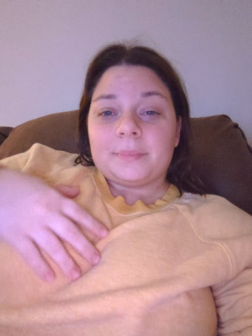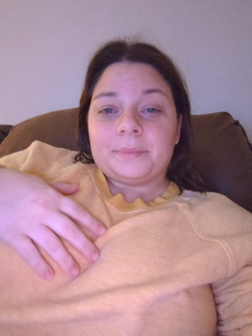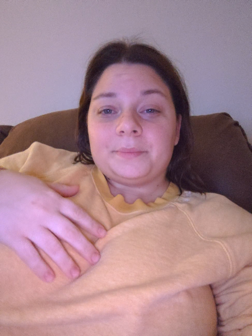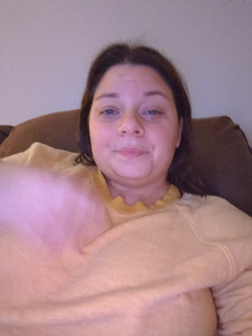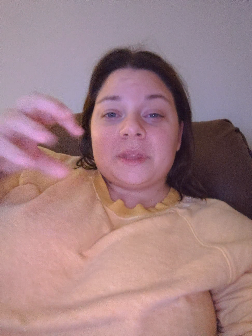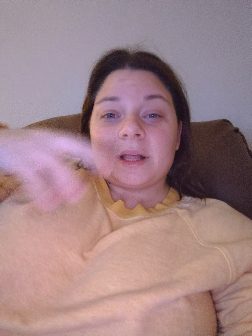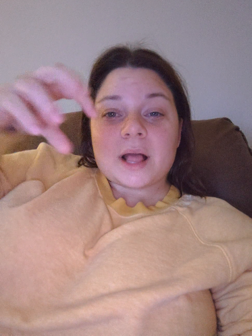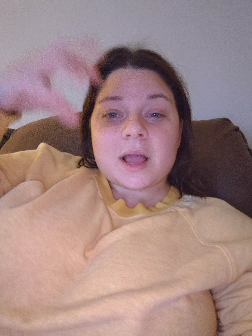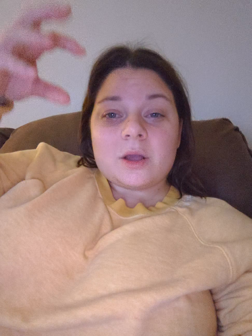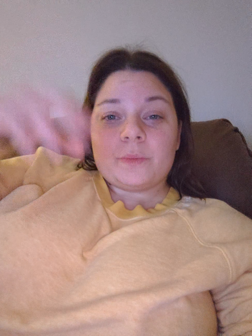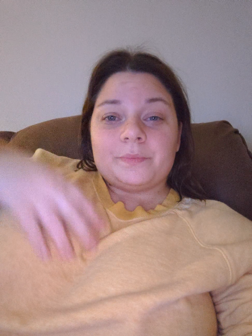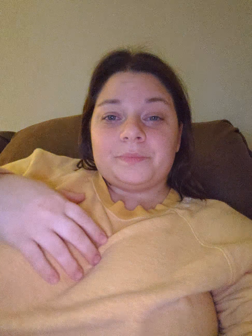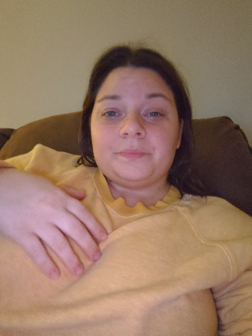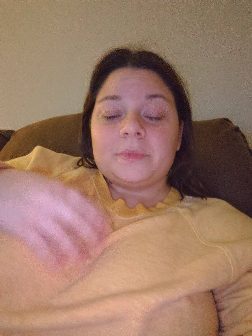cloud